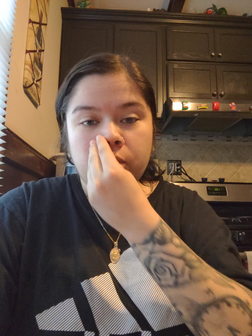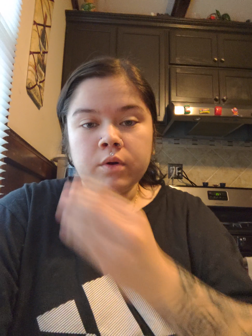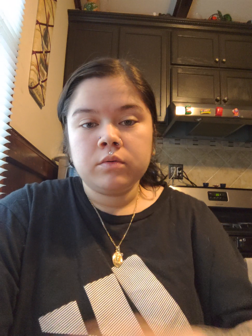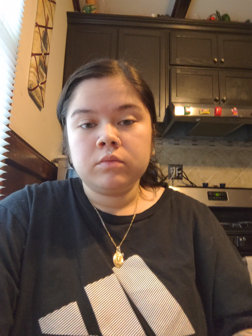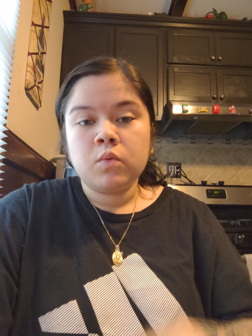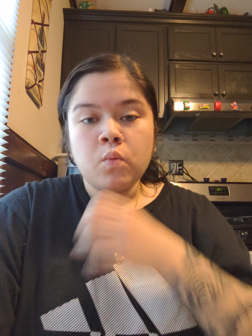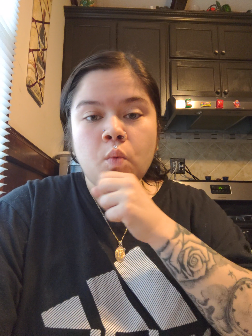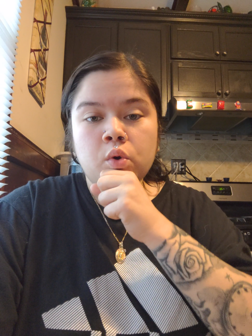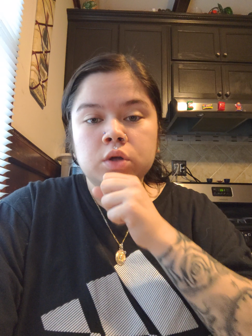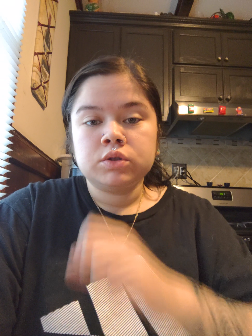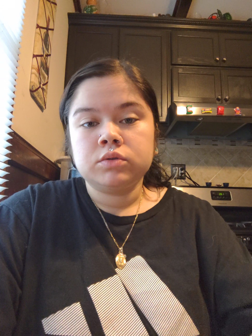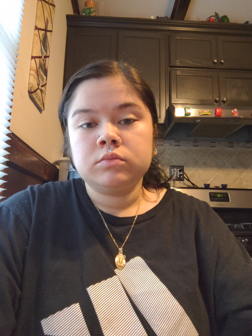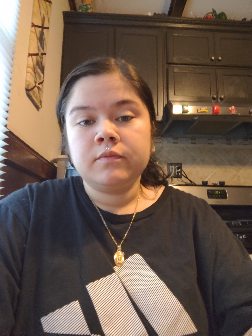orange